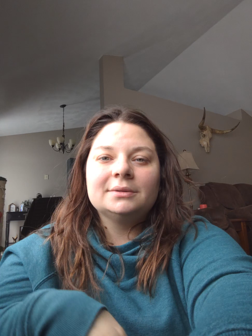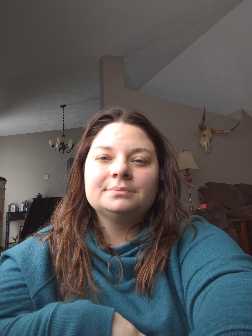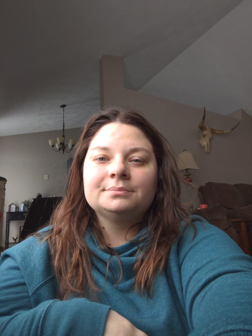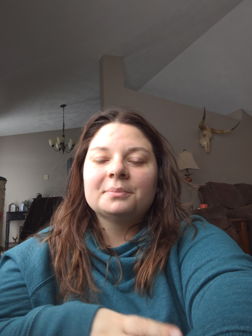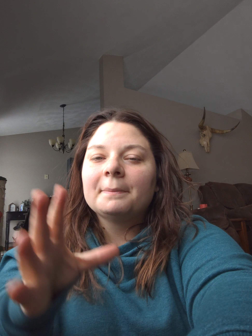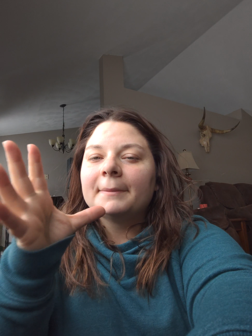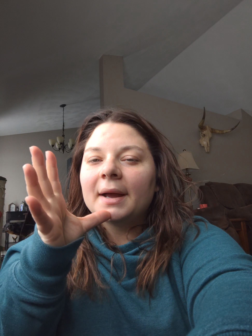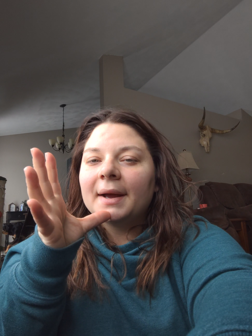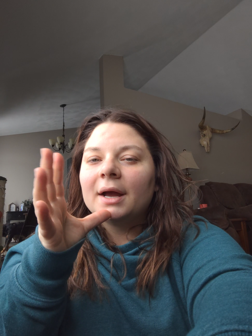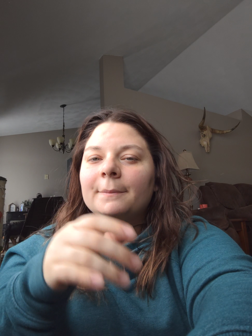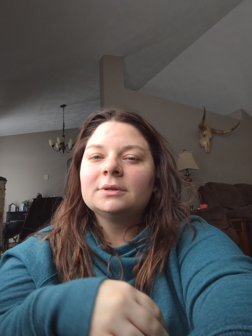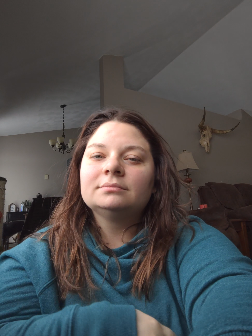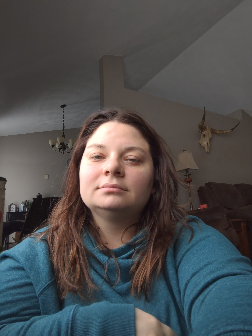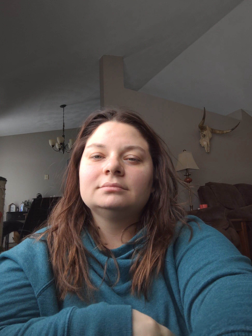mom